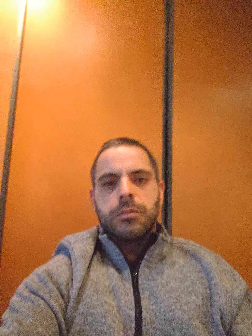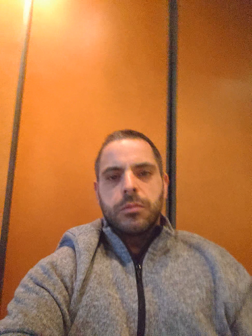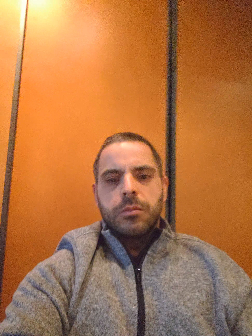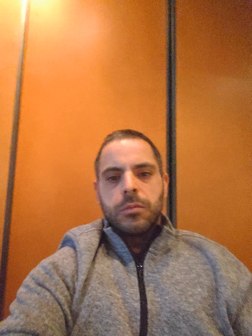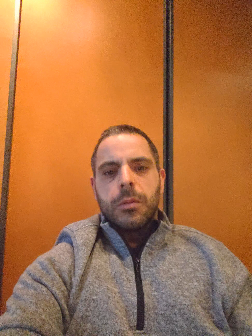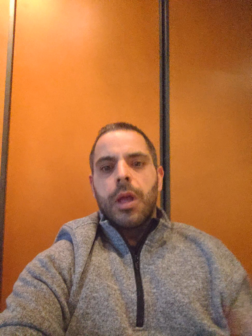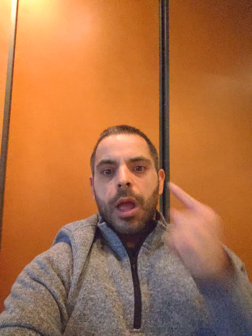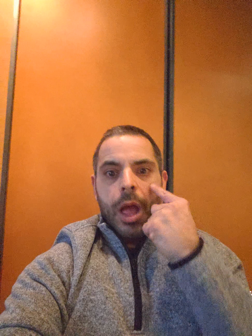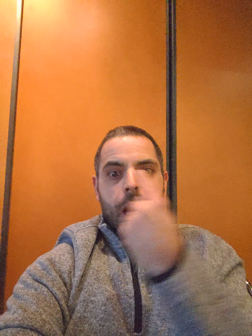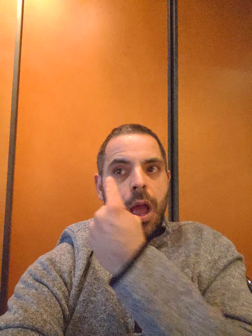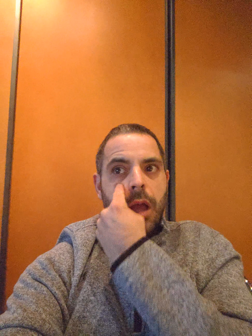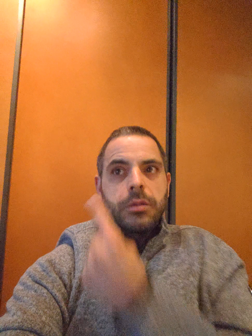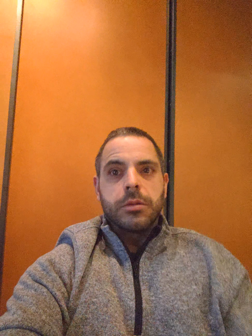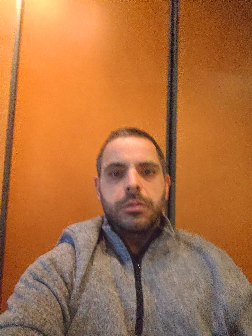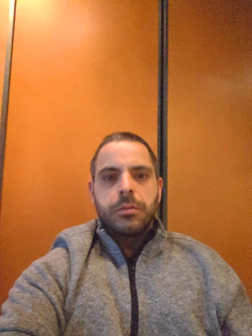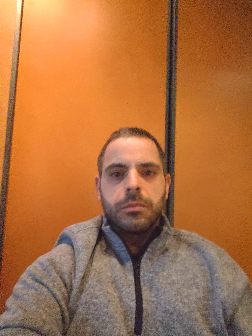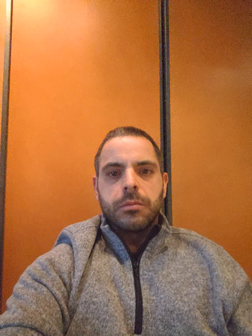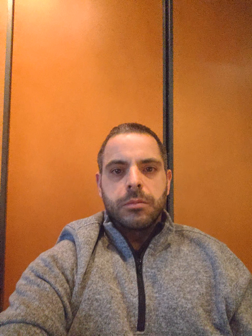eye